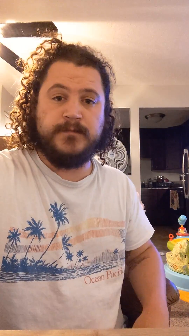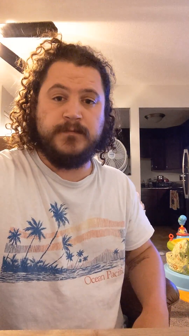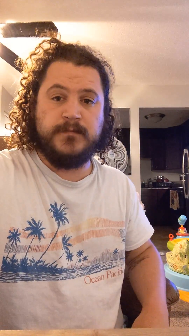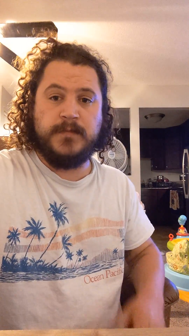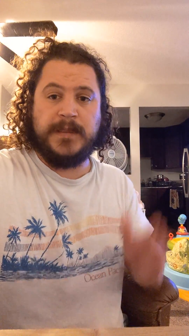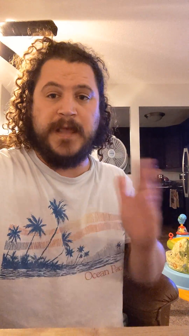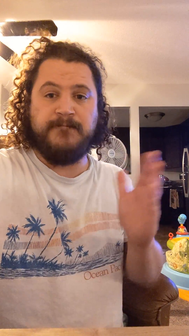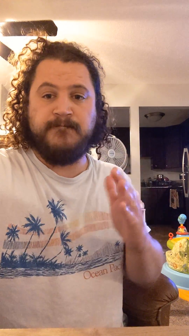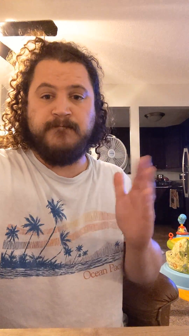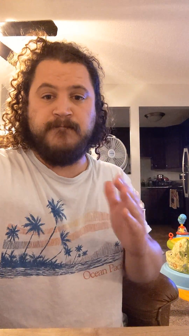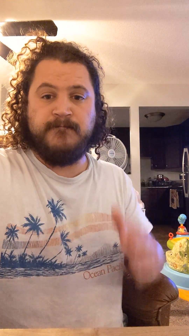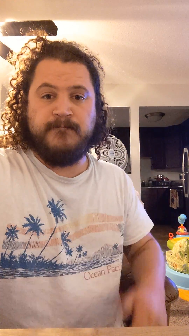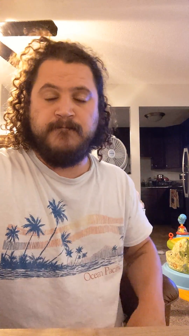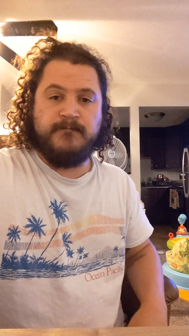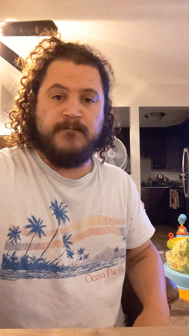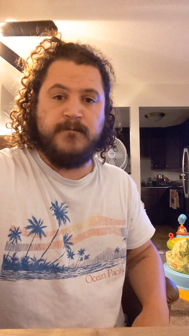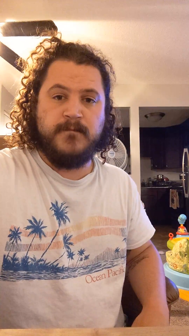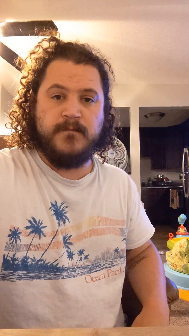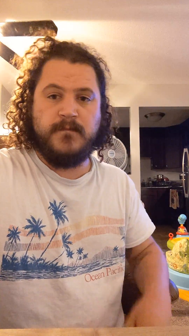clap